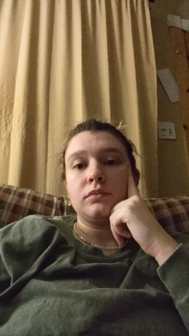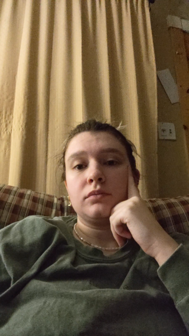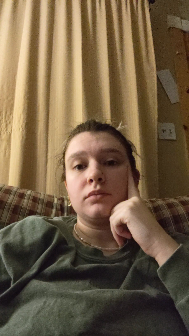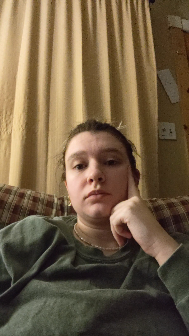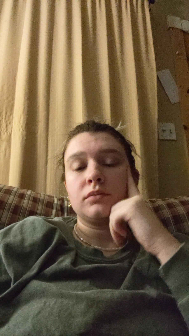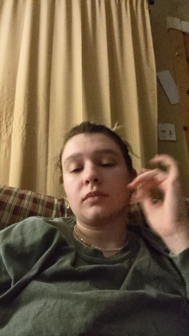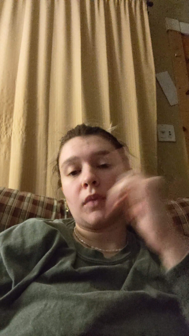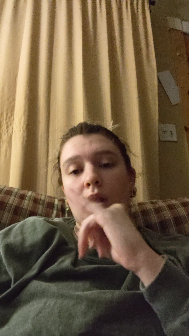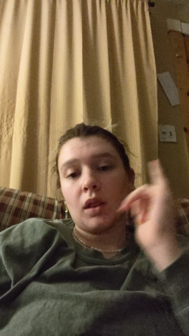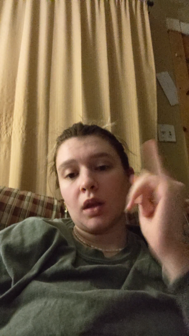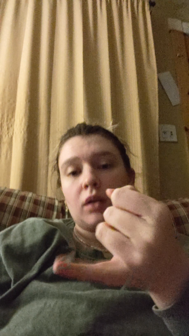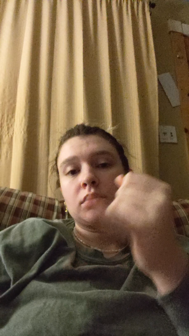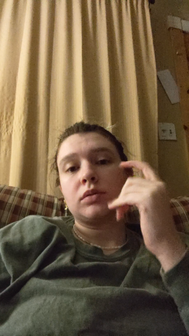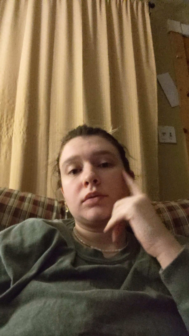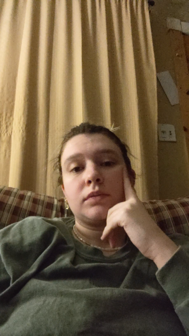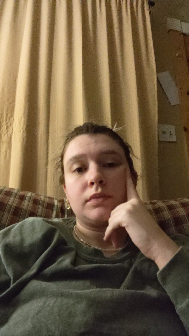last